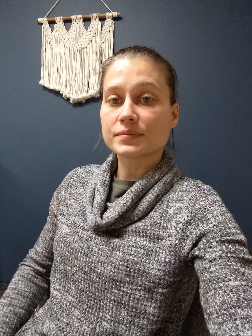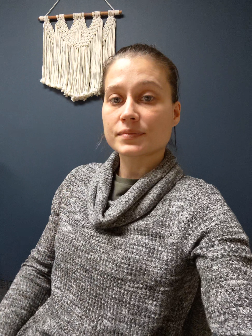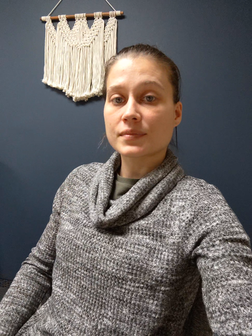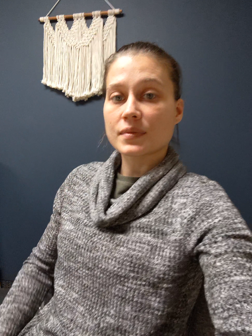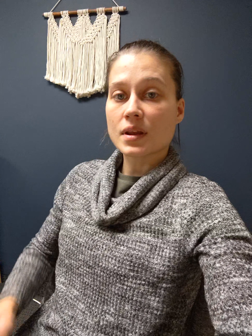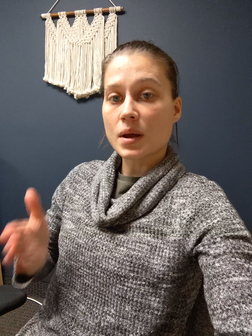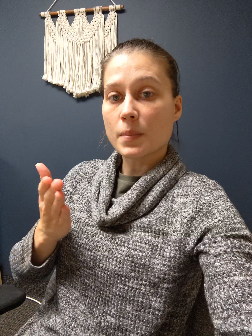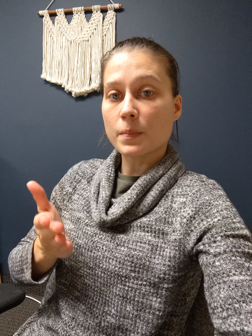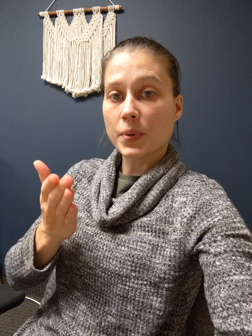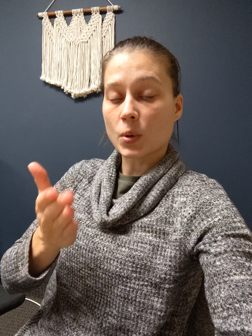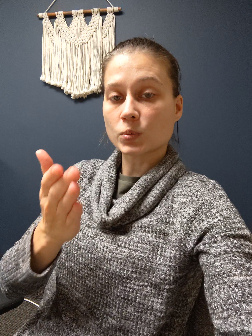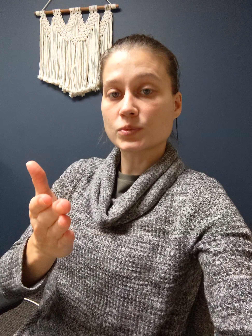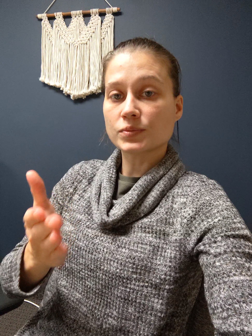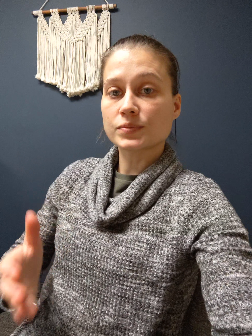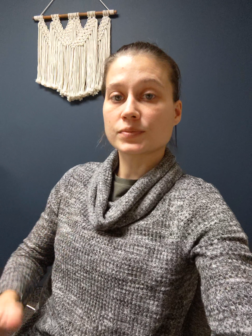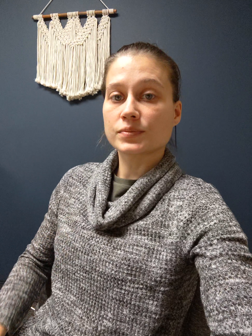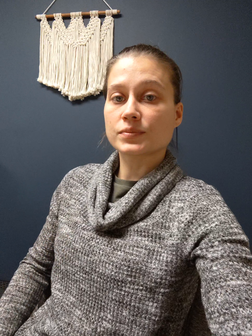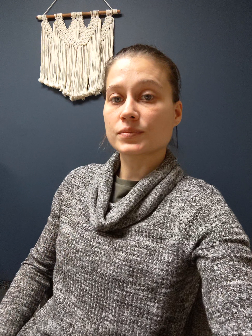boat